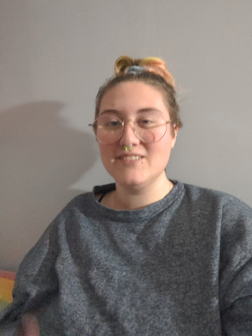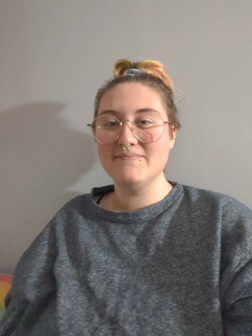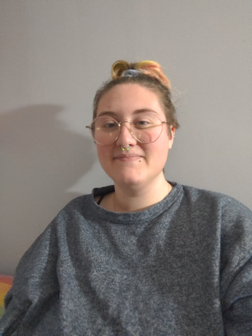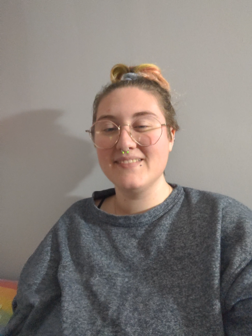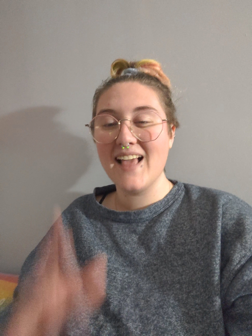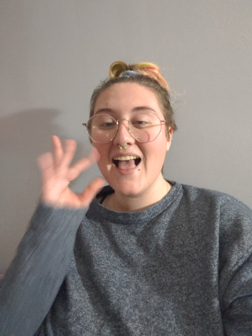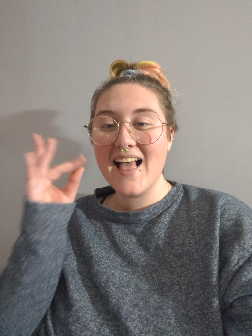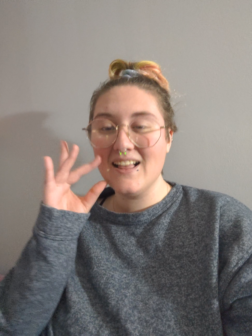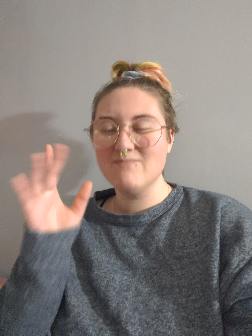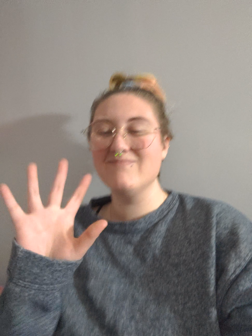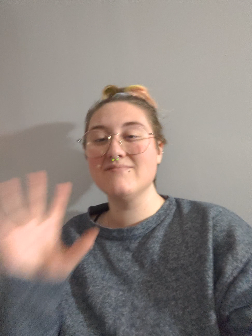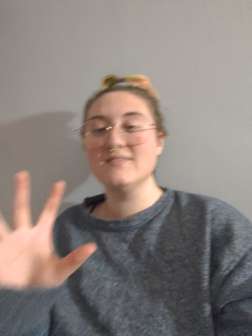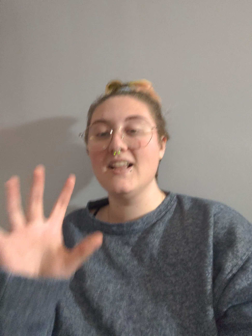cat